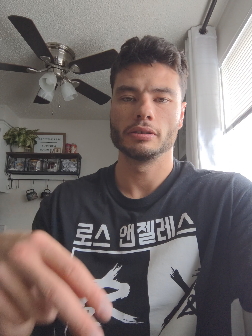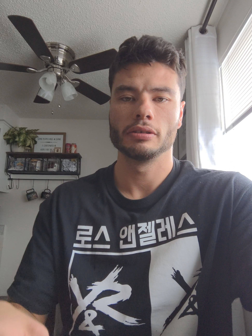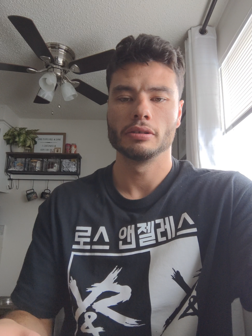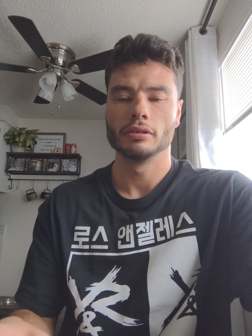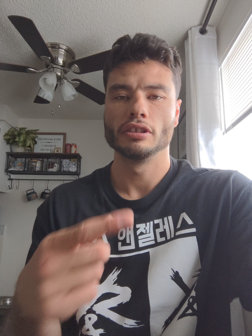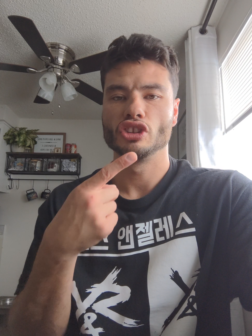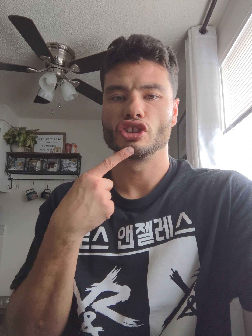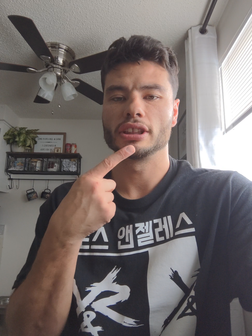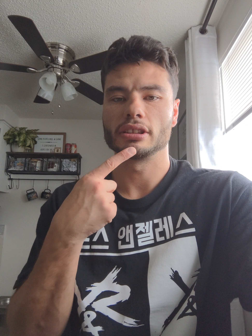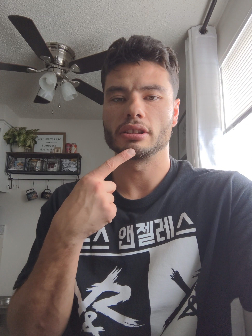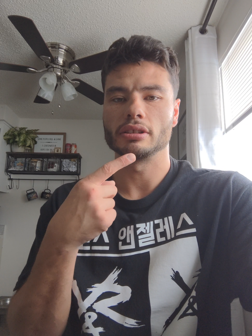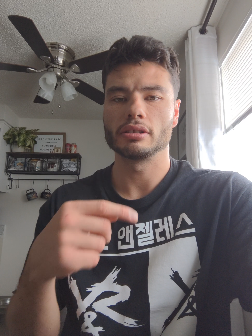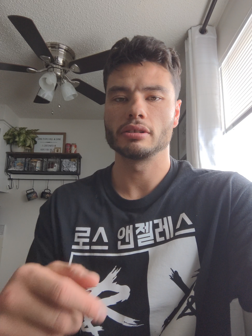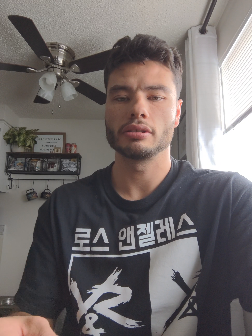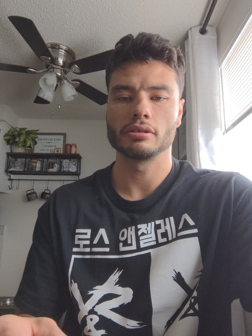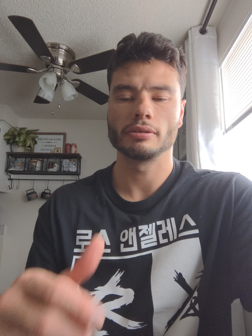chin